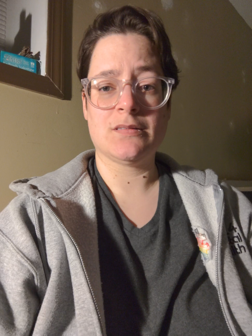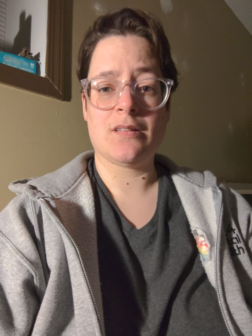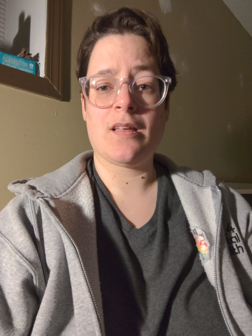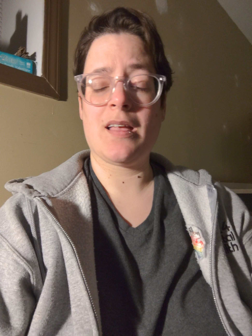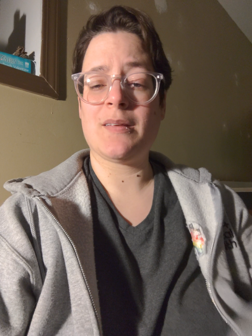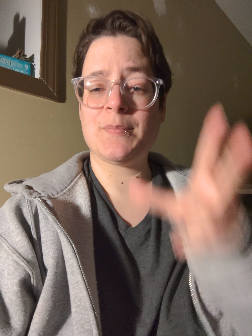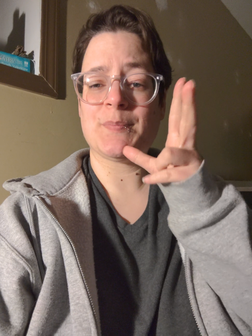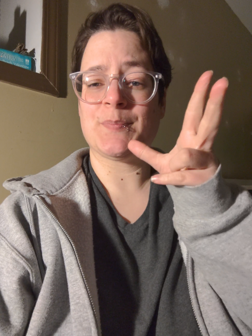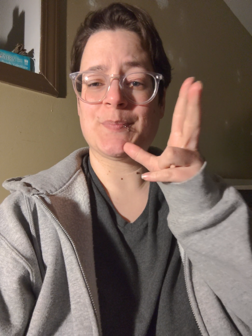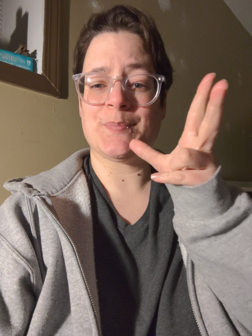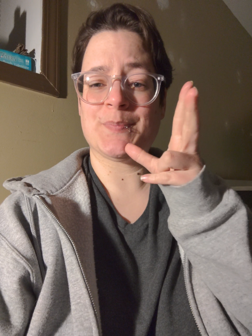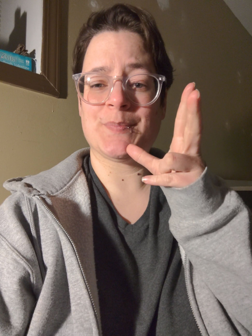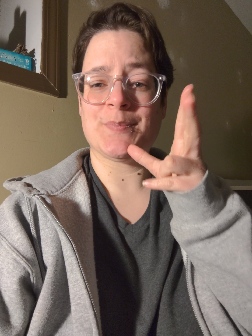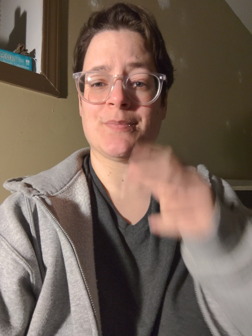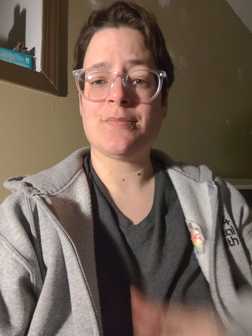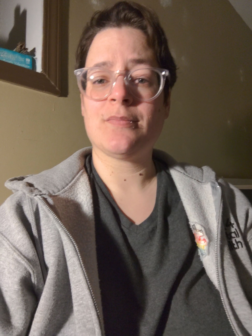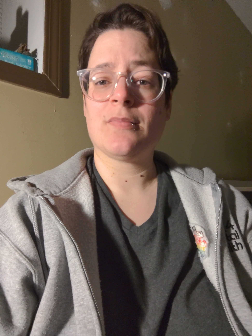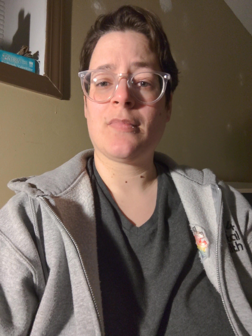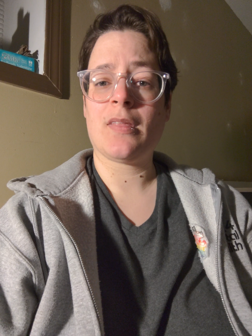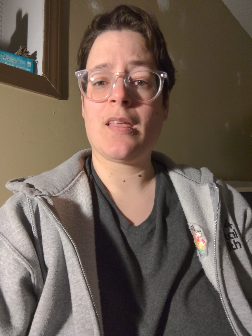hen